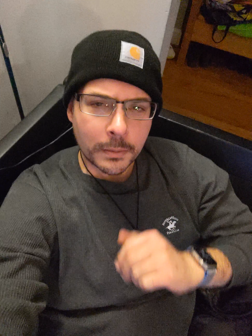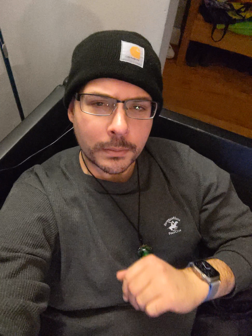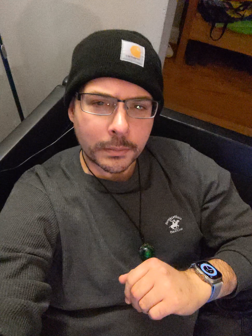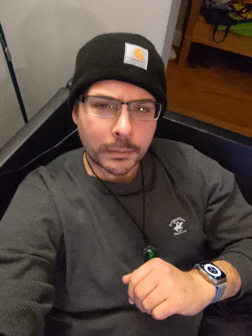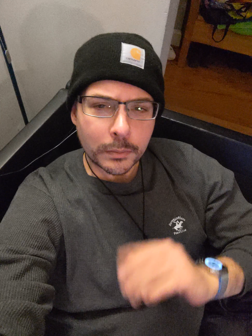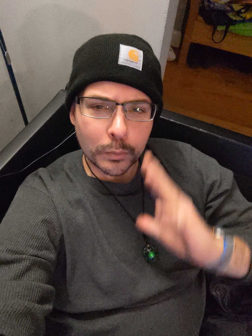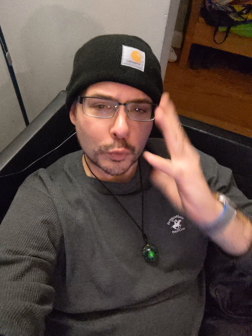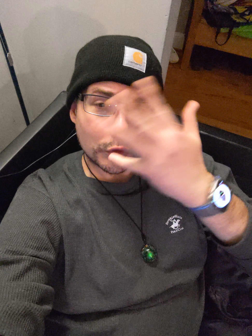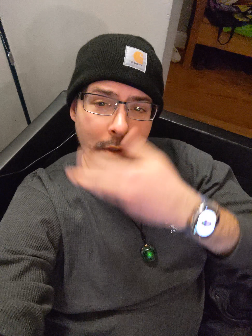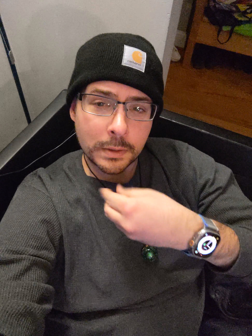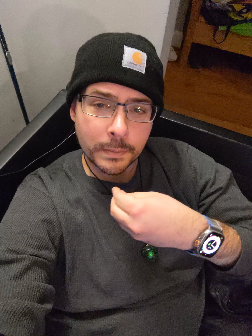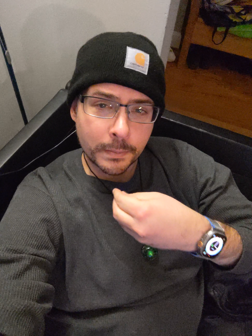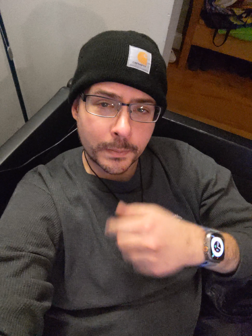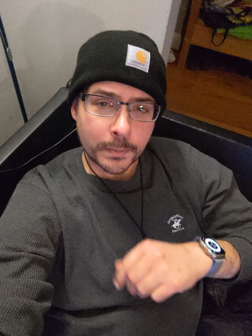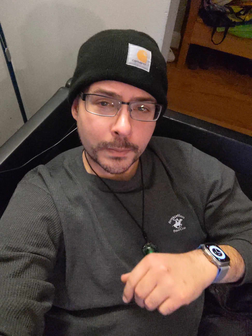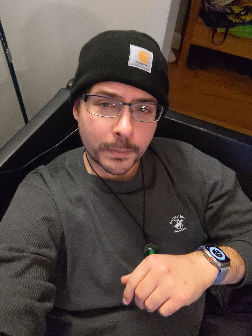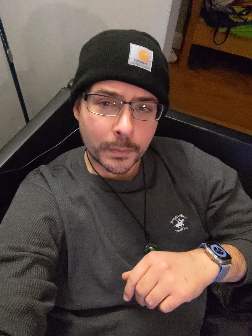pretty